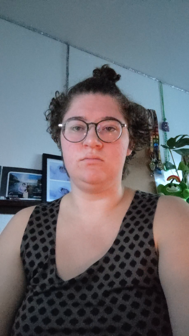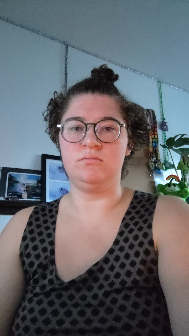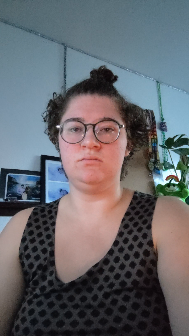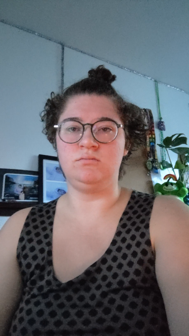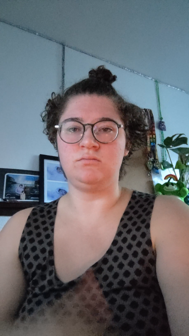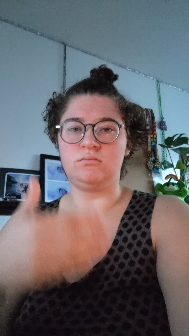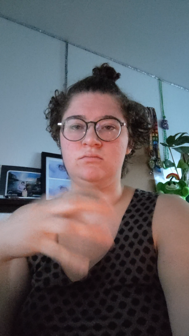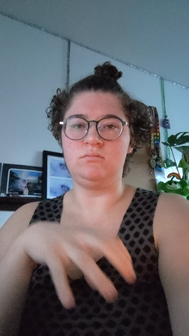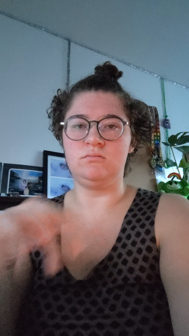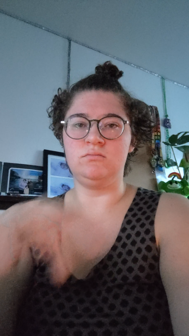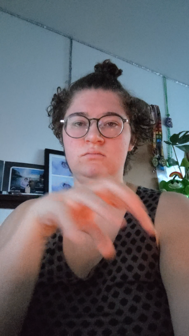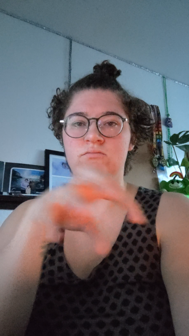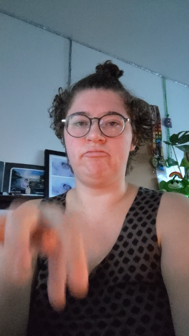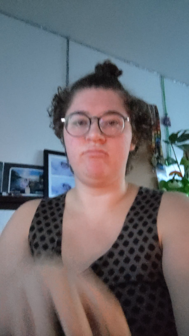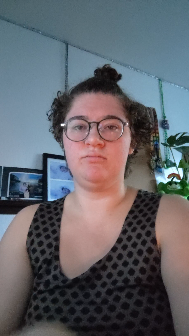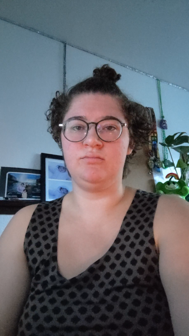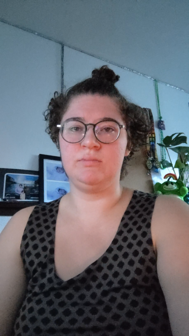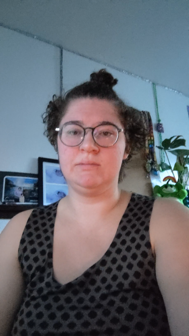block